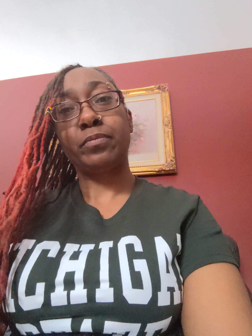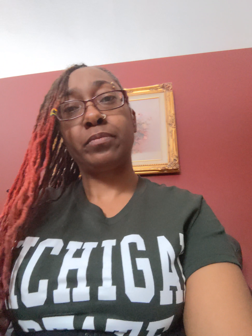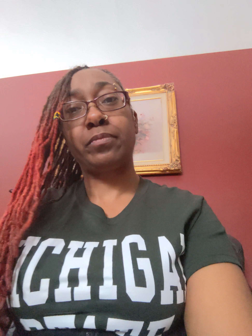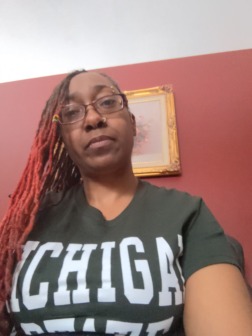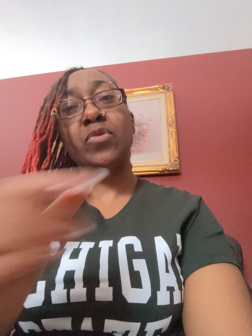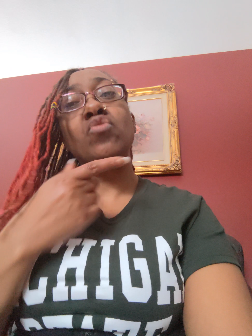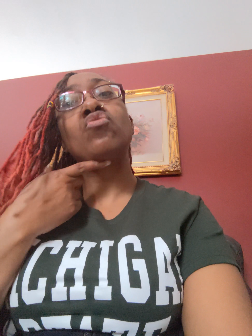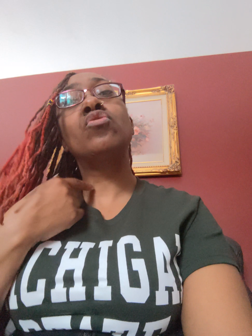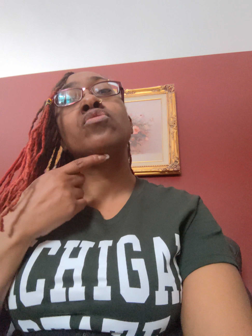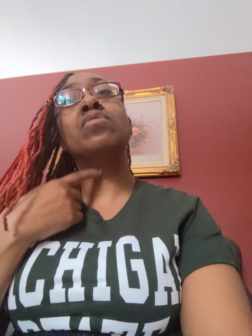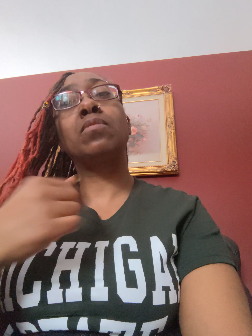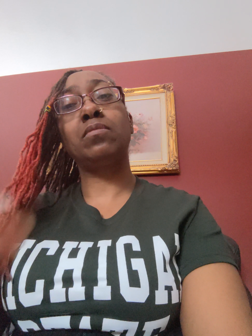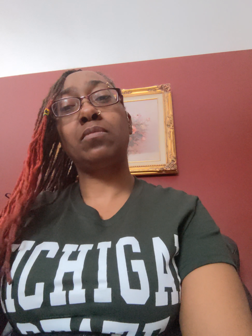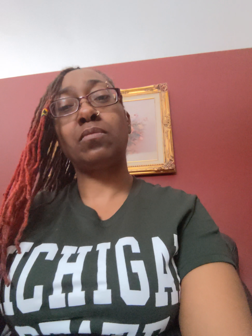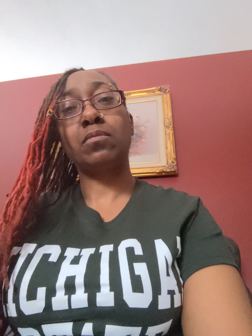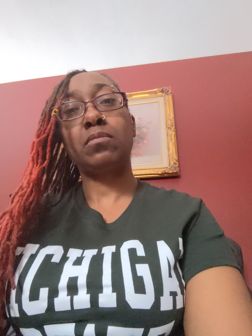thirsty